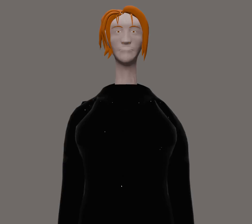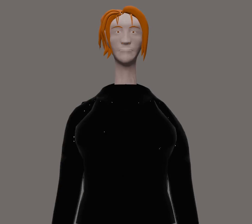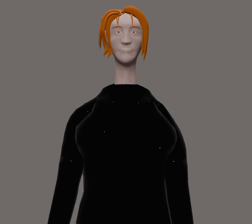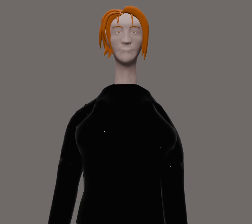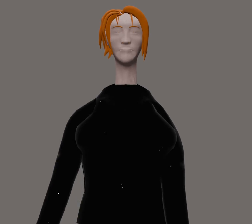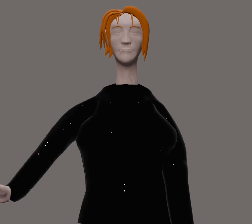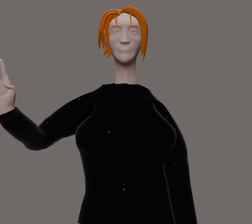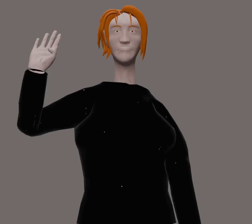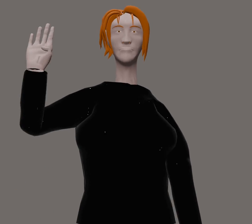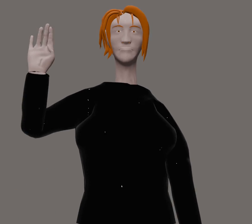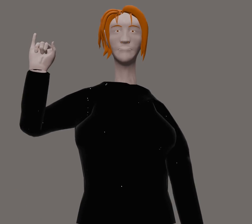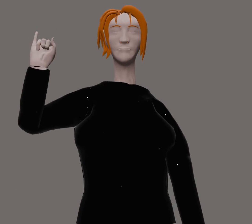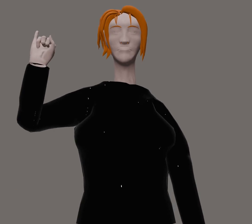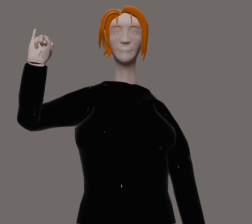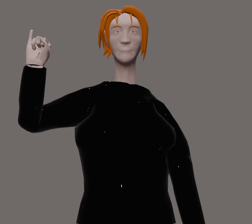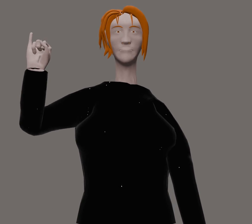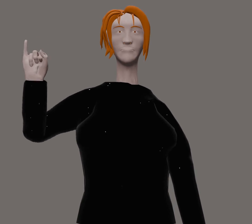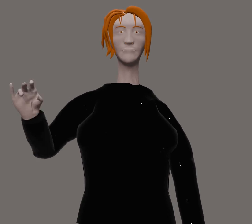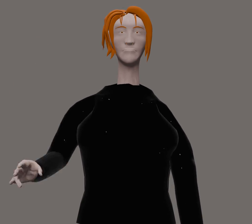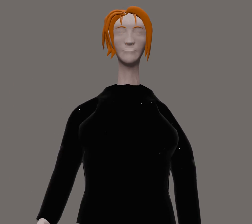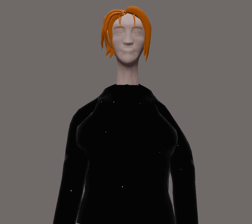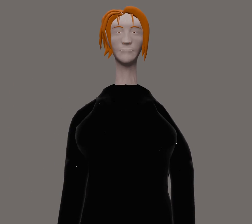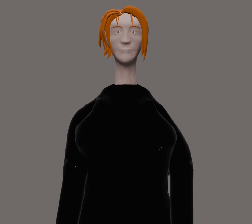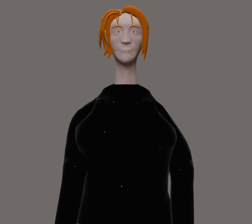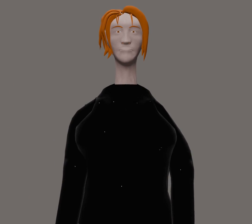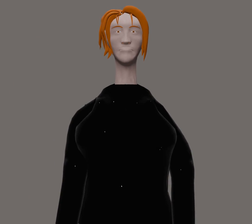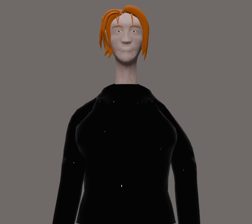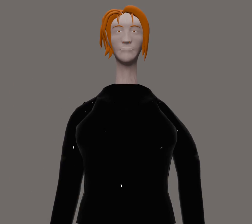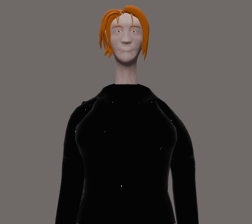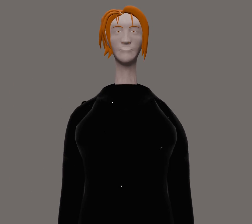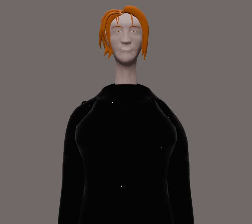Bi